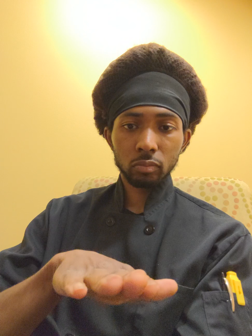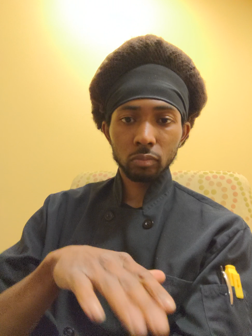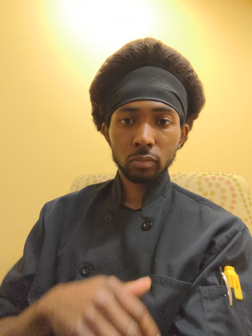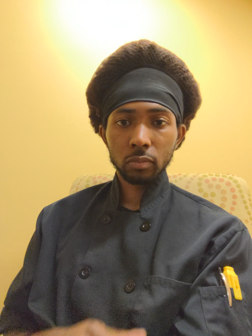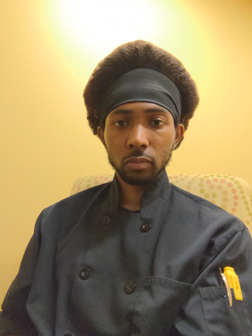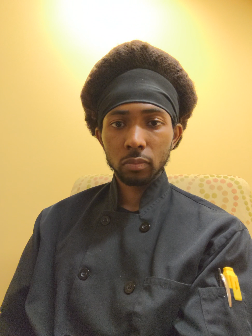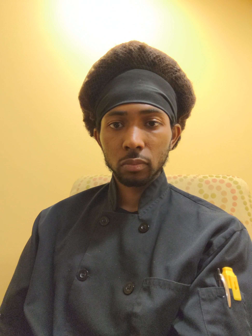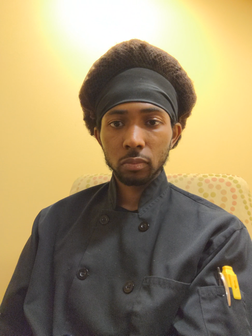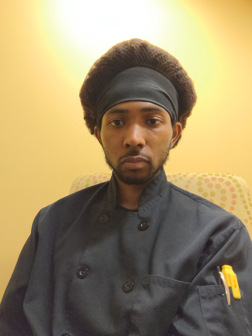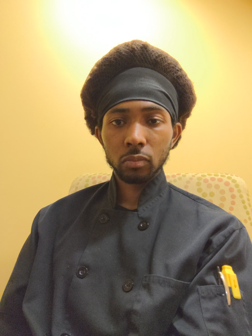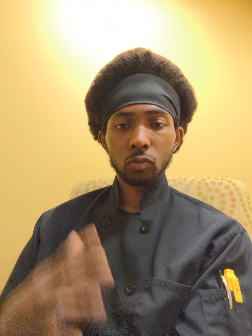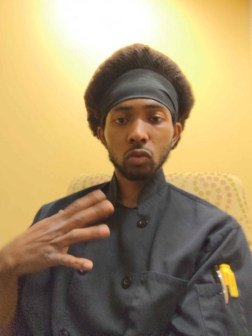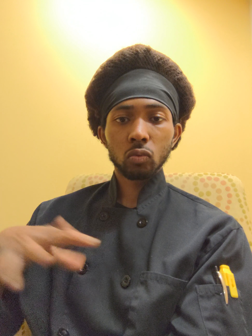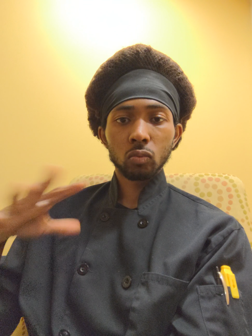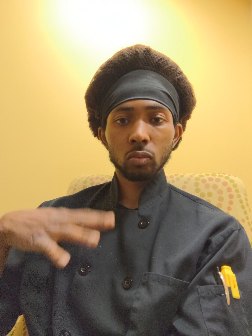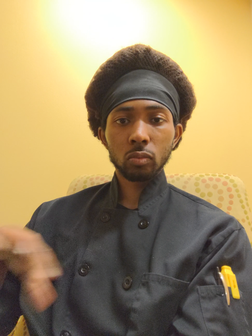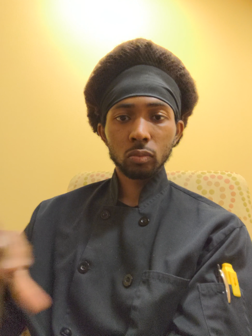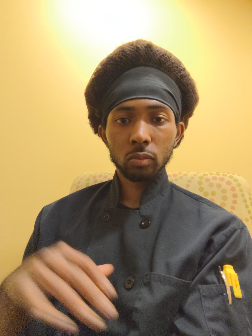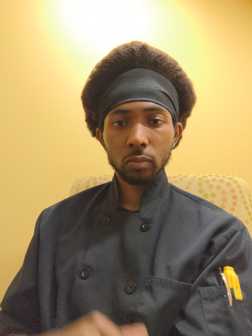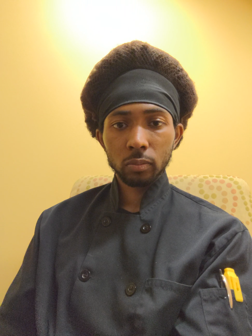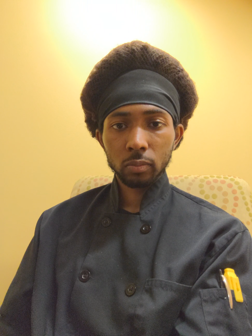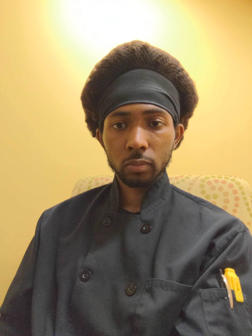dress